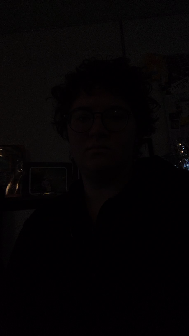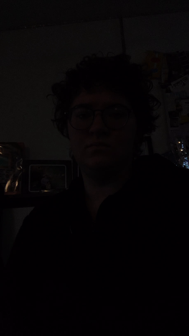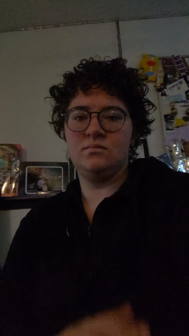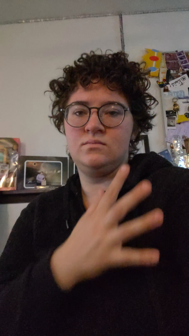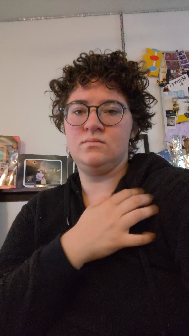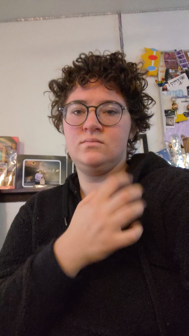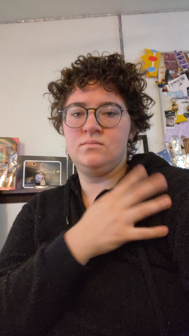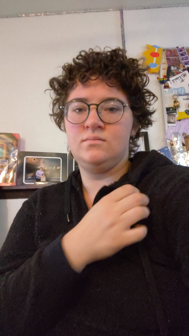bear